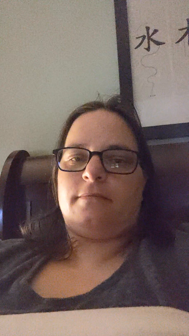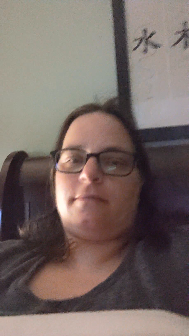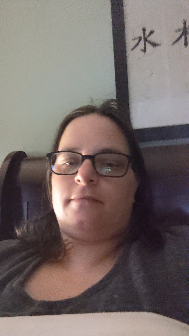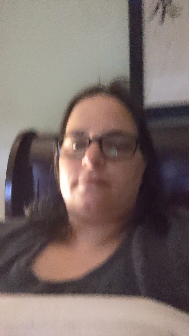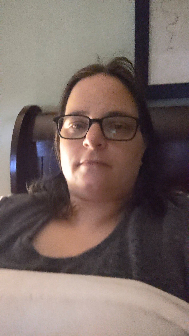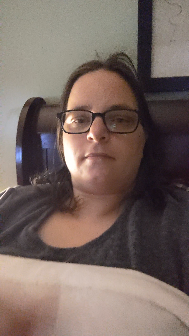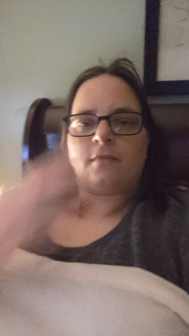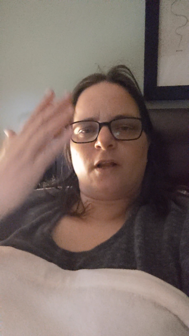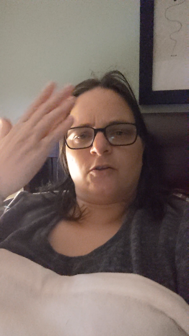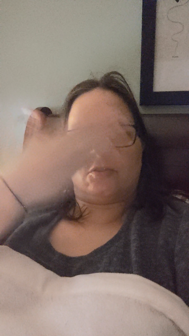dark